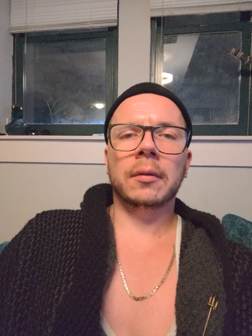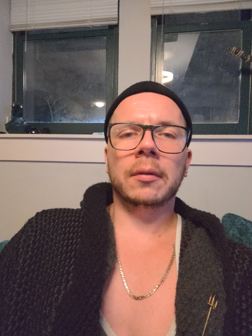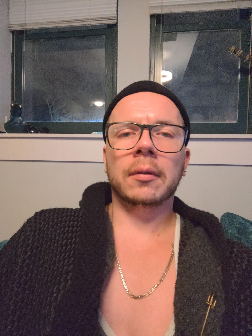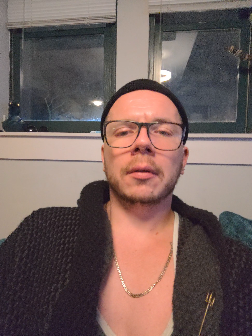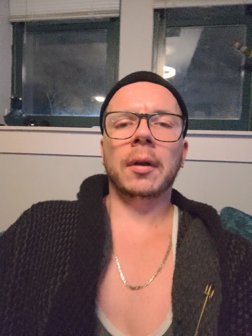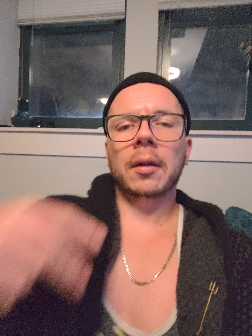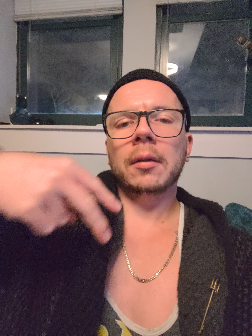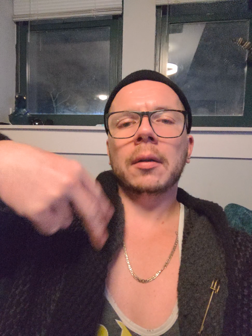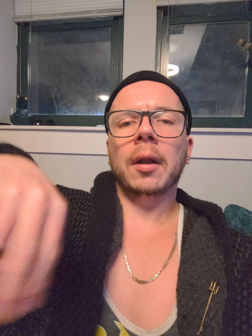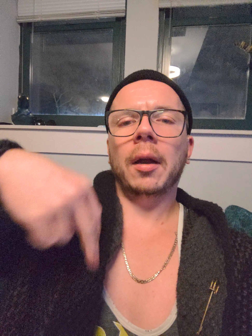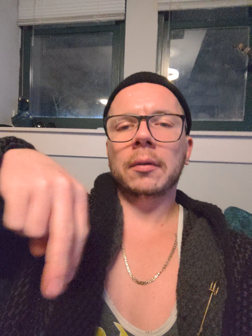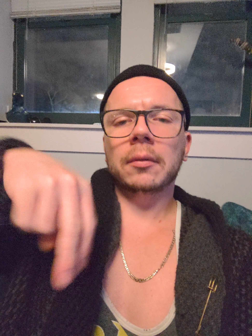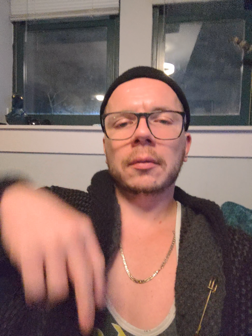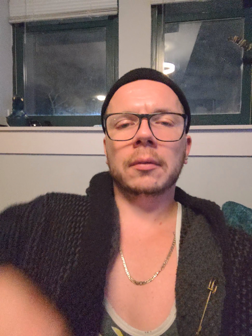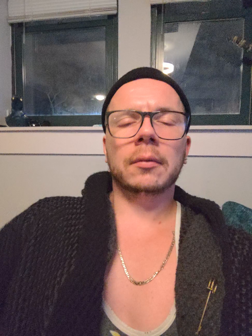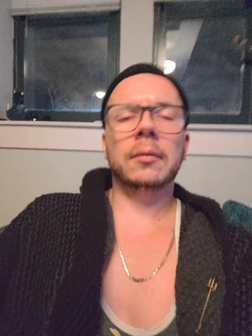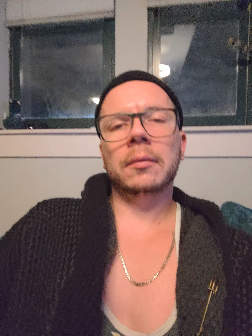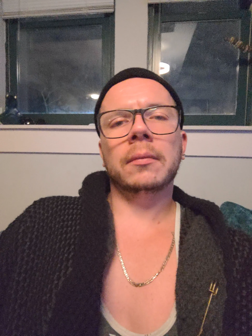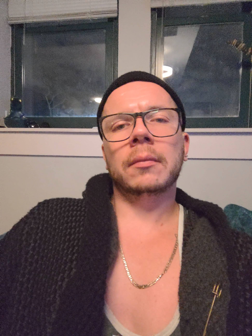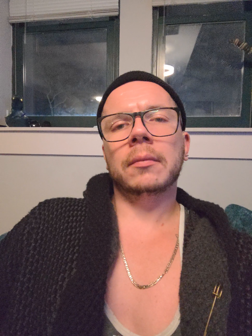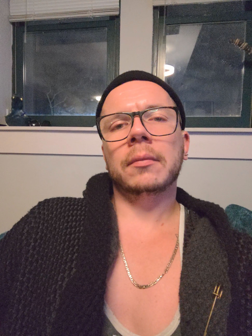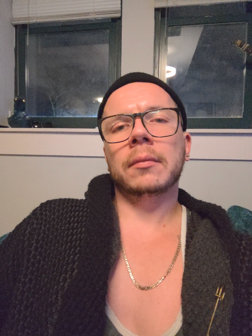dance